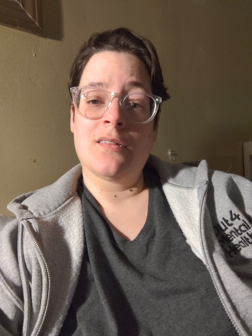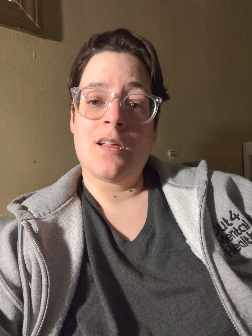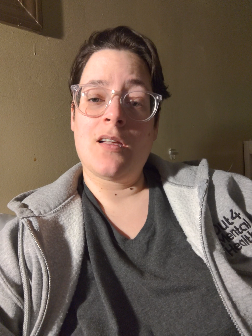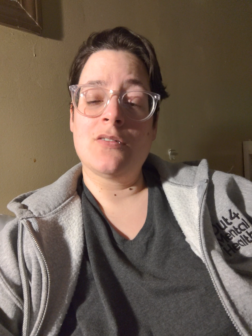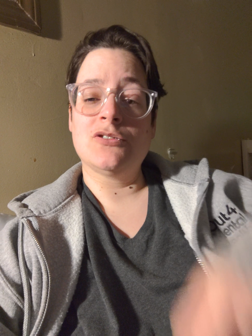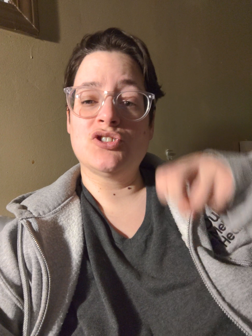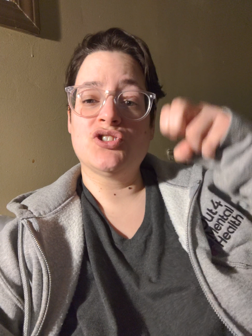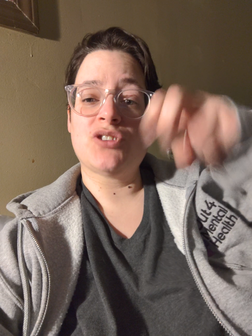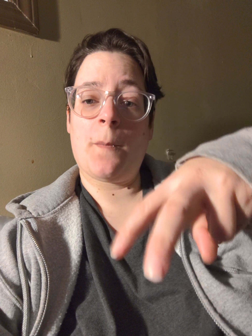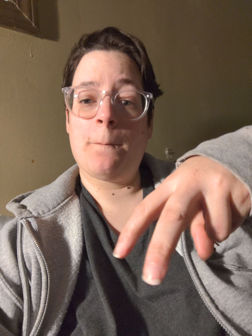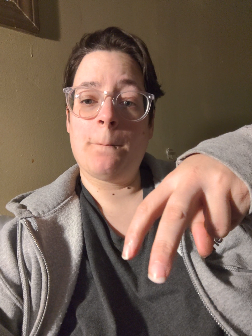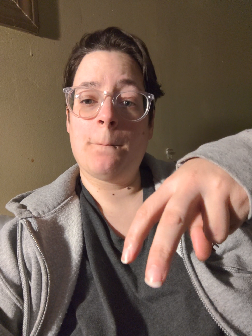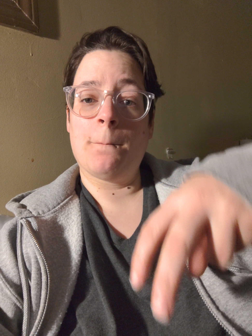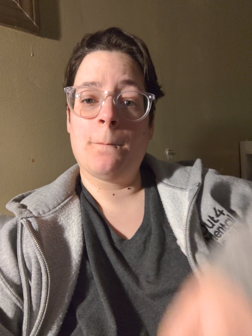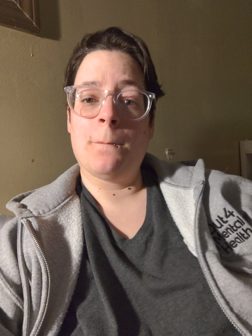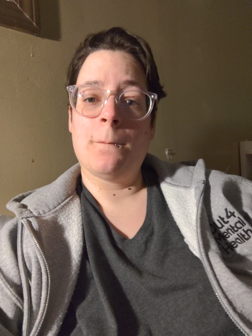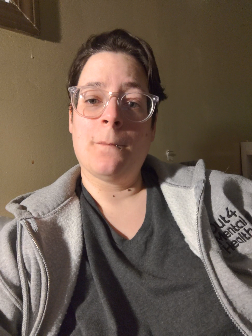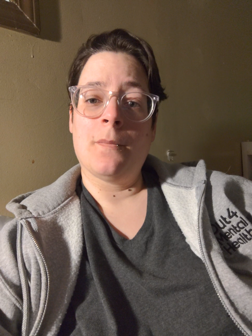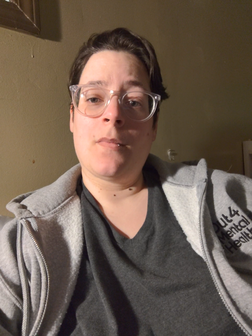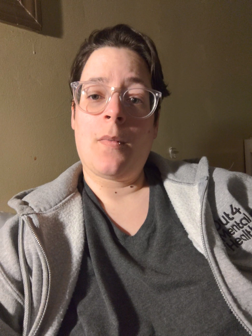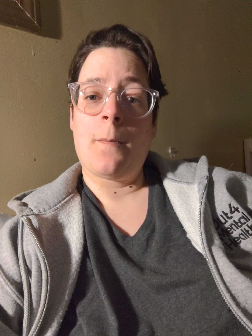jump